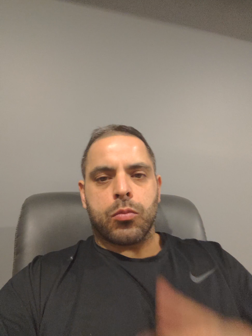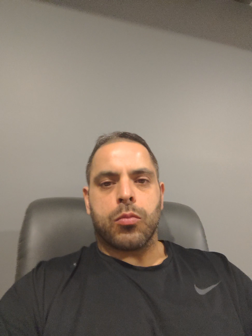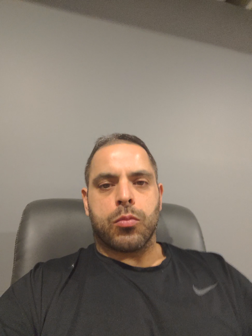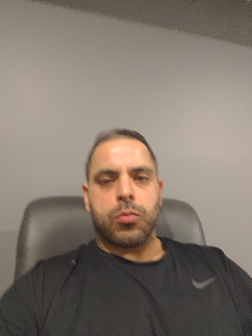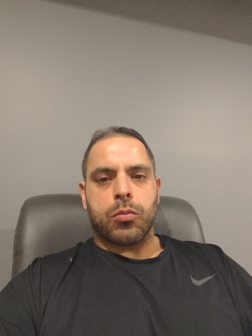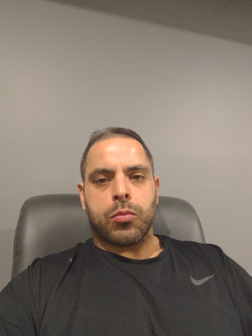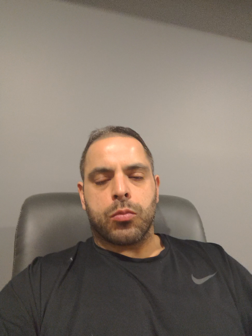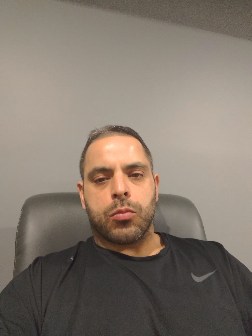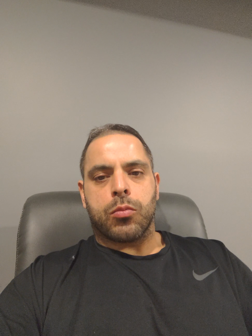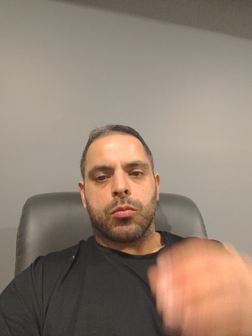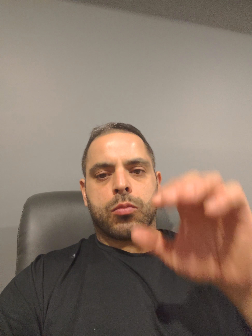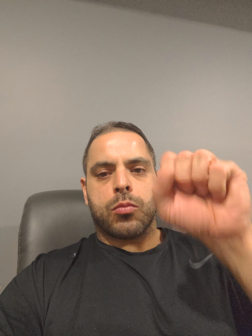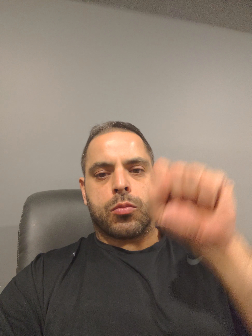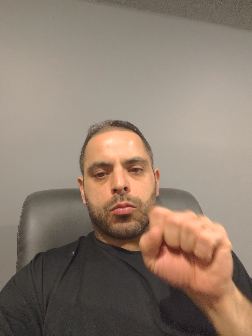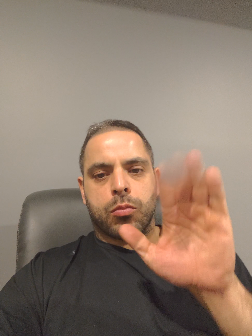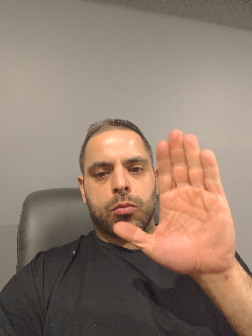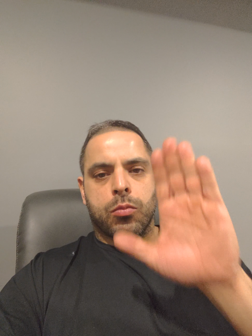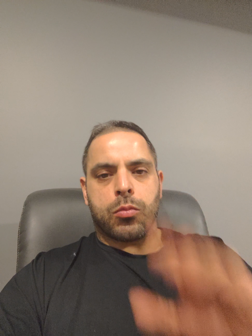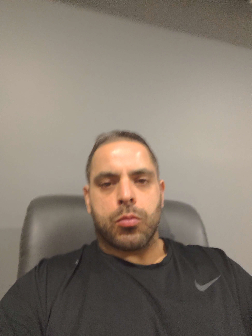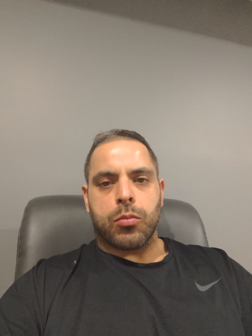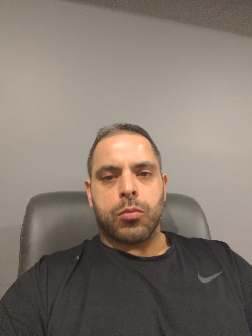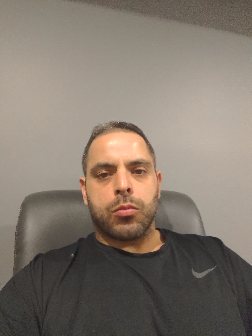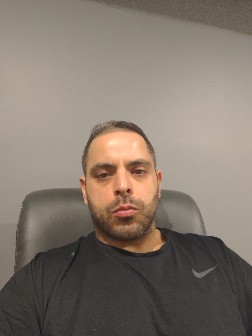mitten